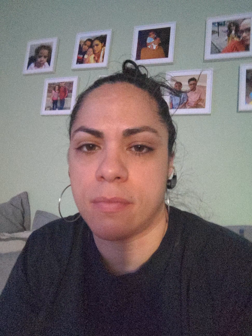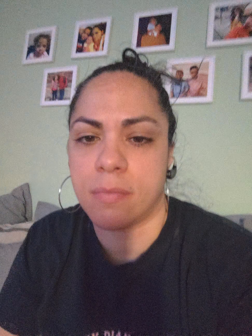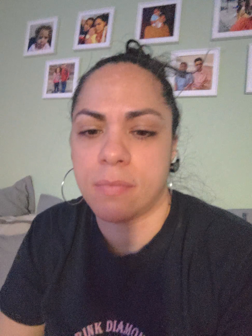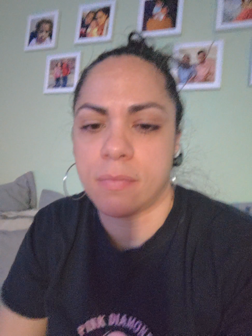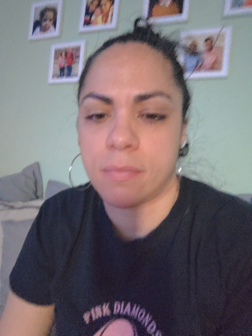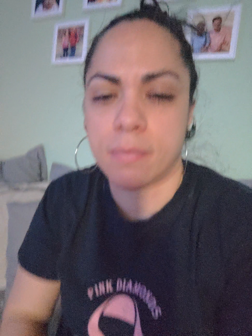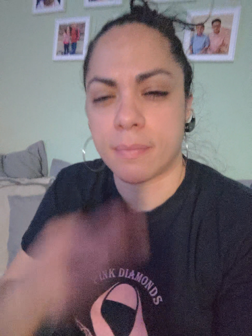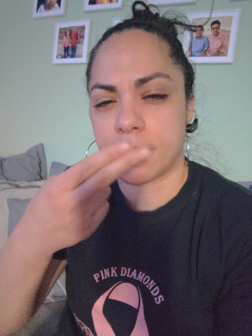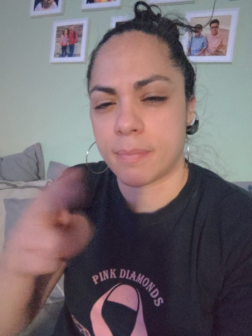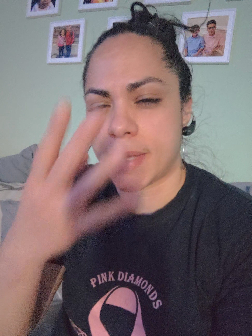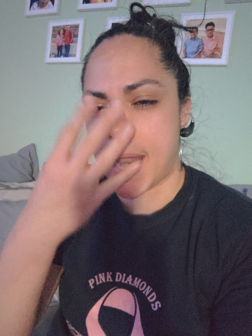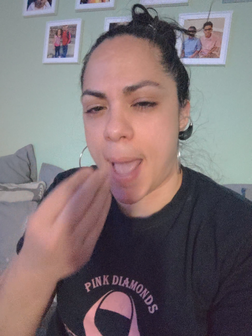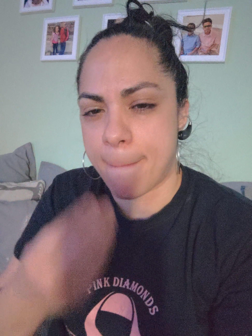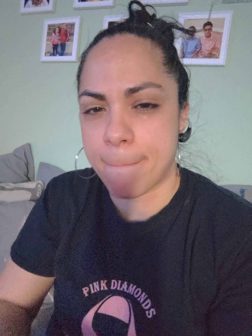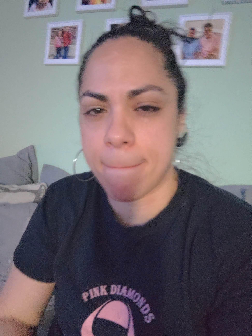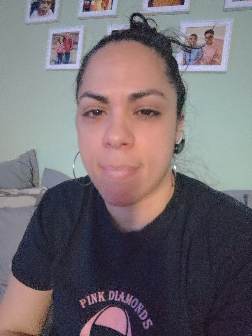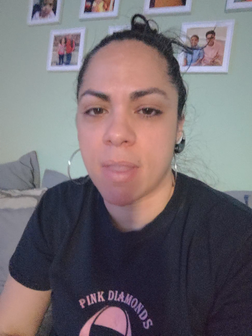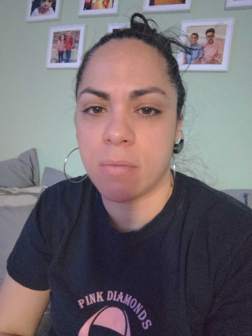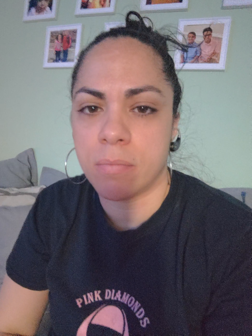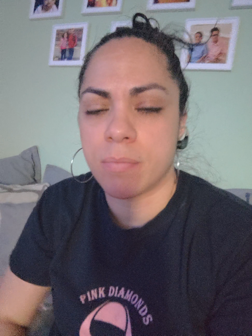nap